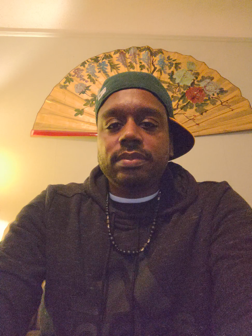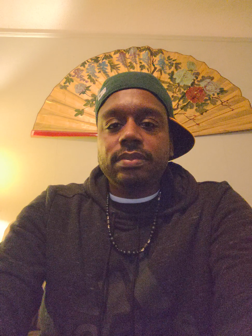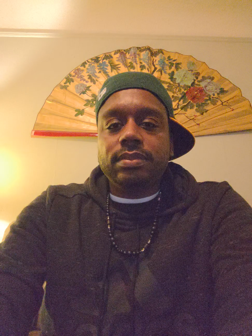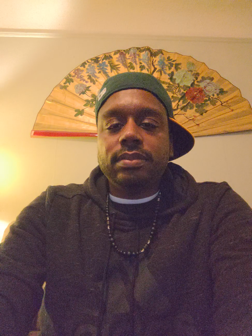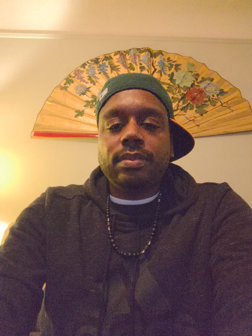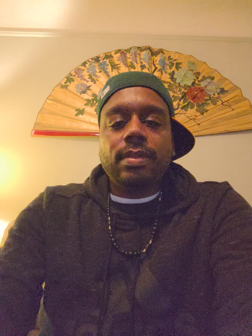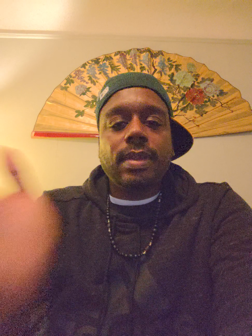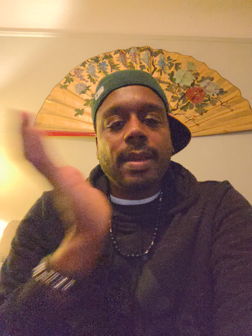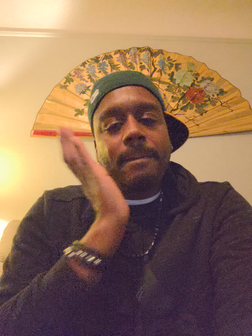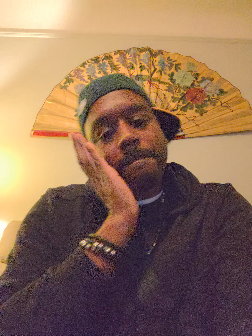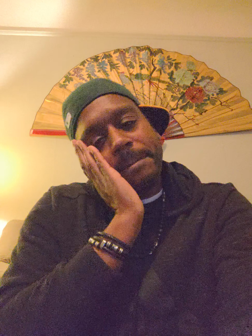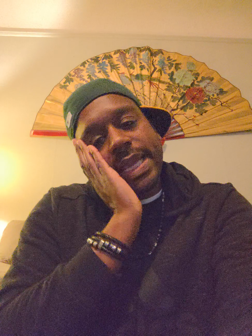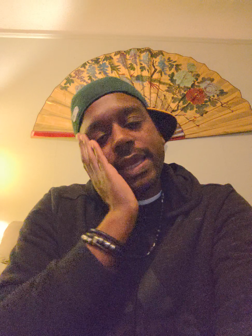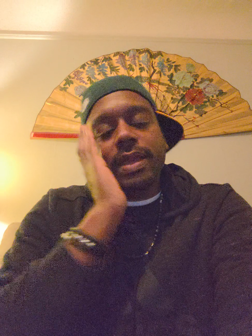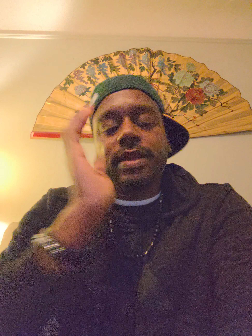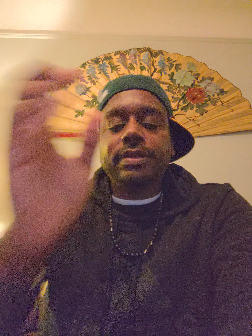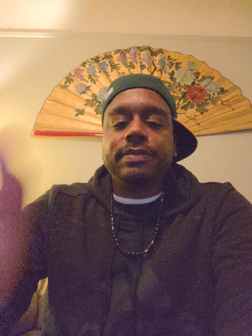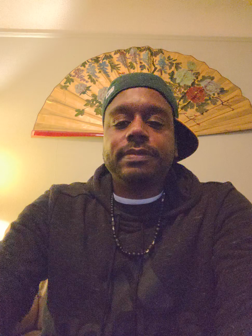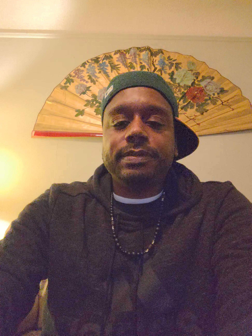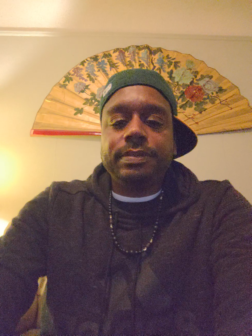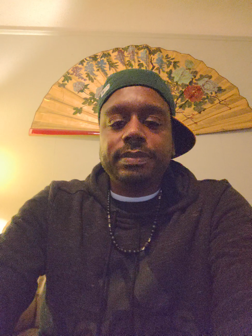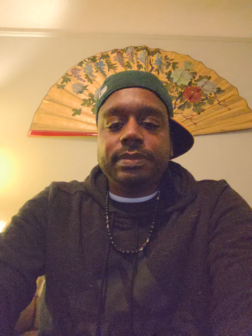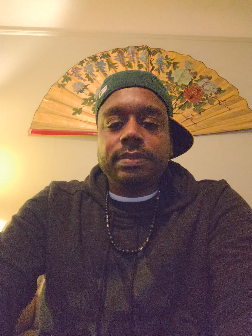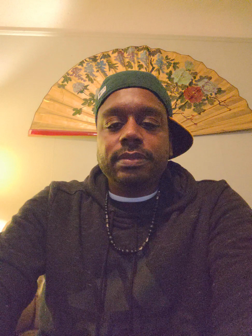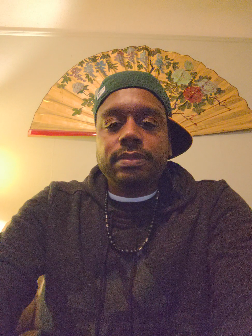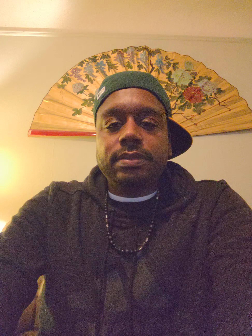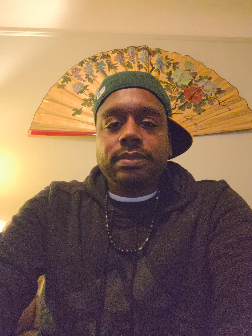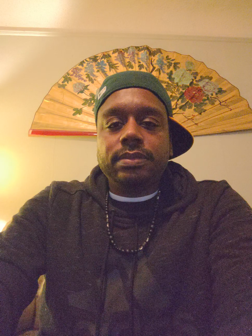bed